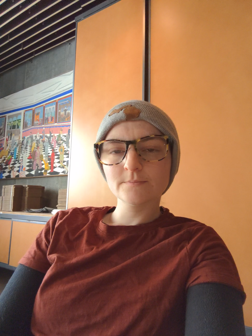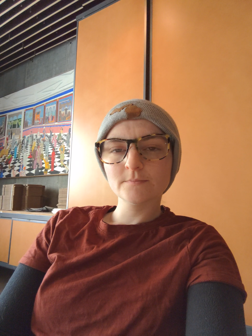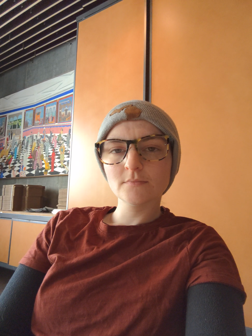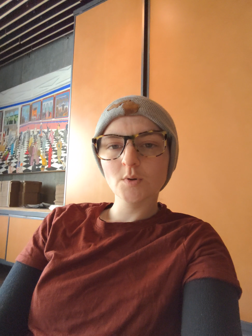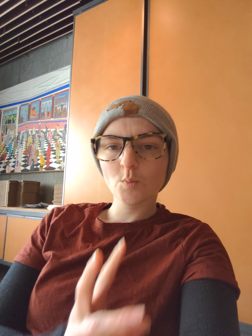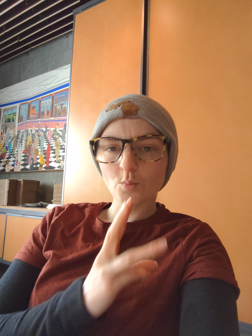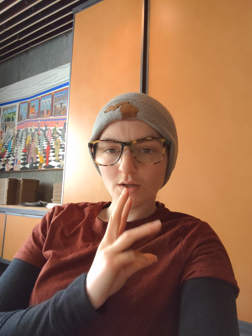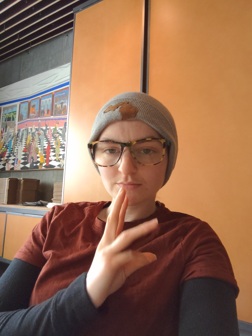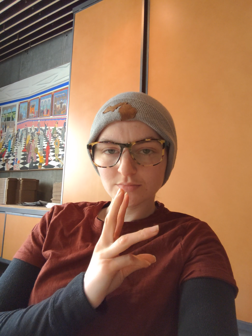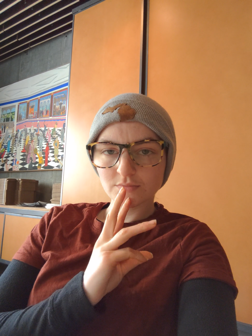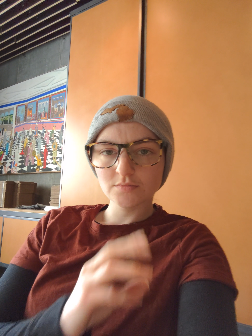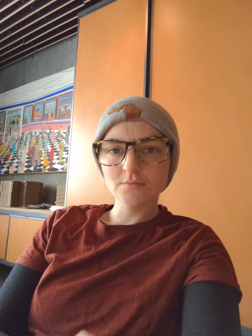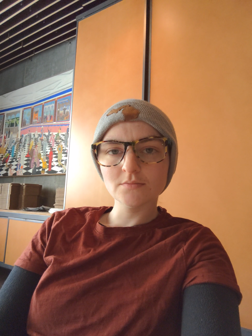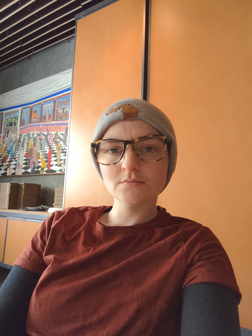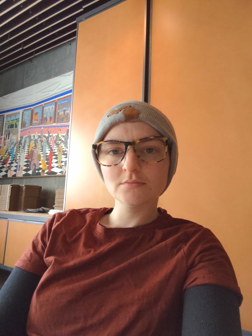water